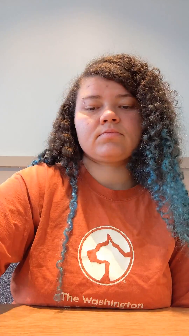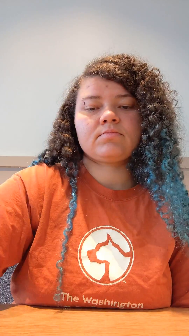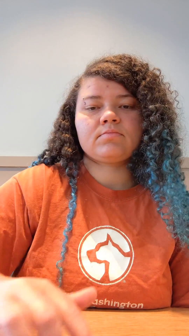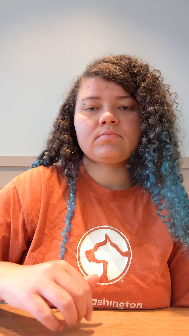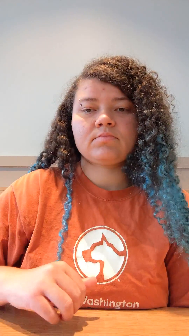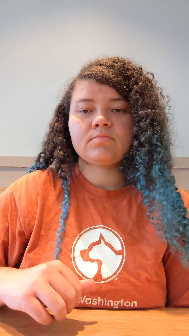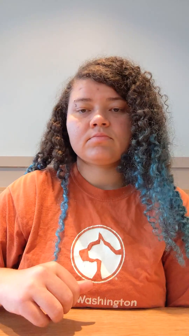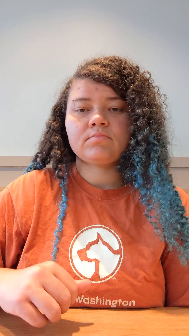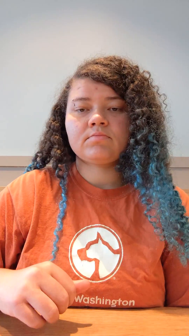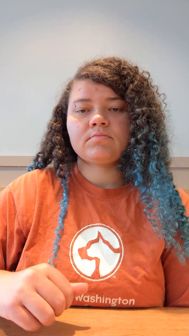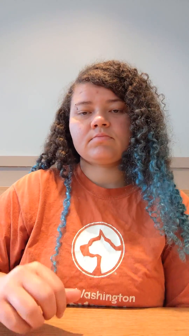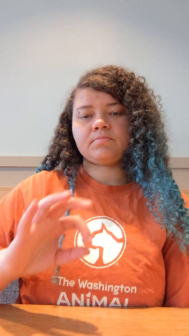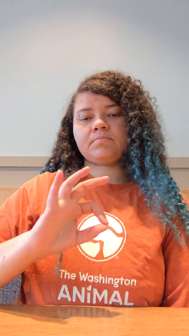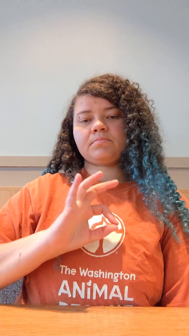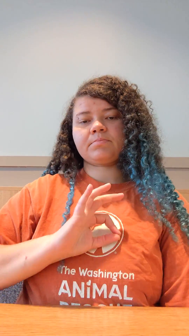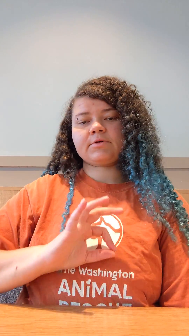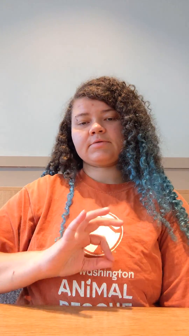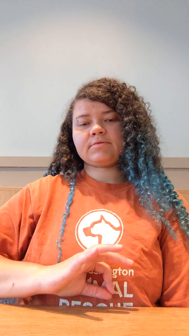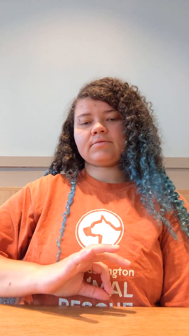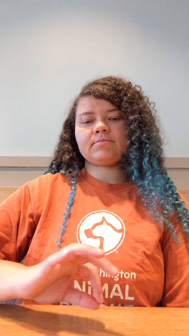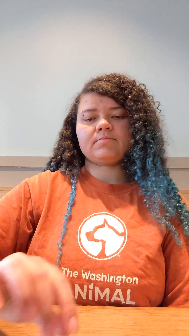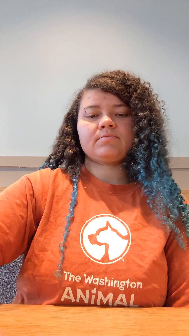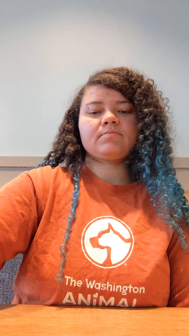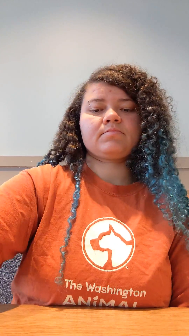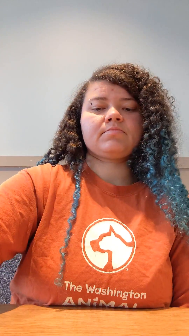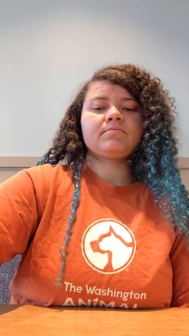button